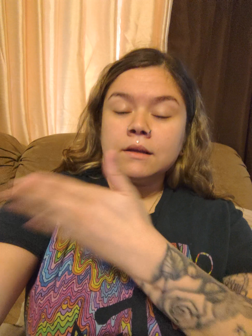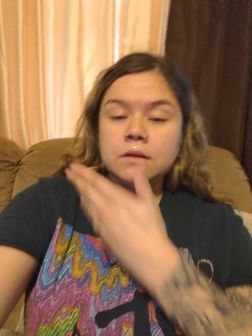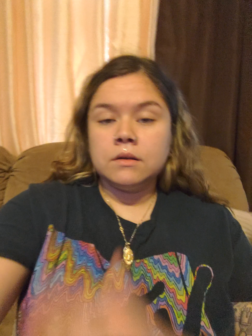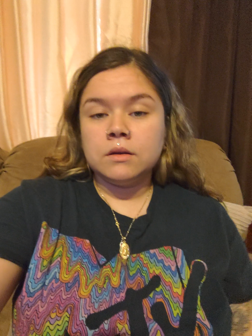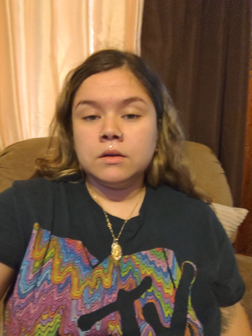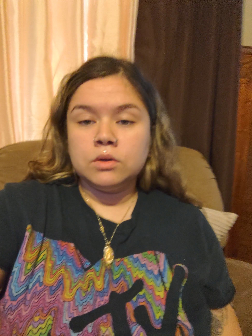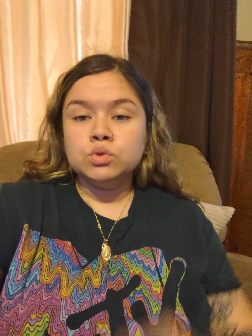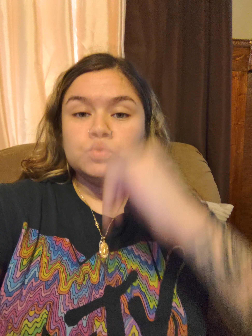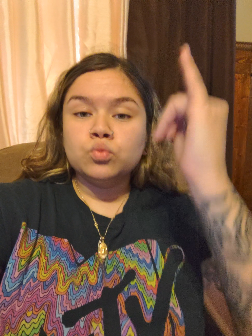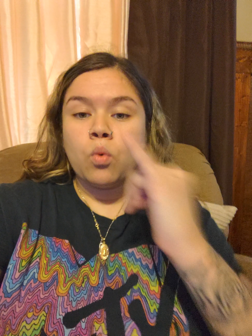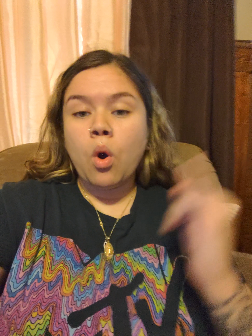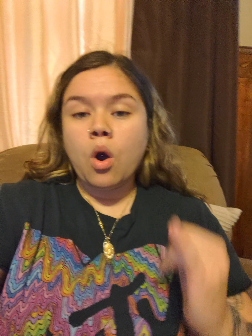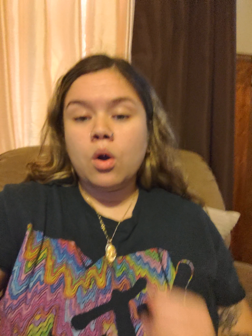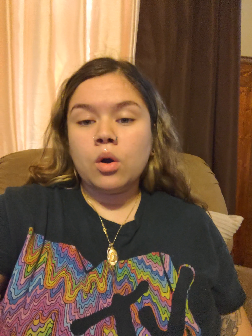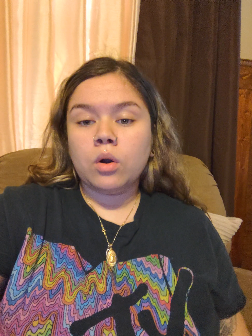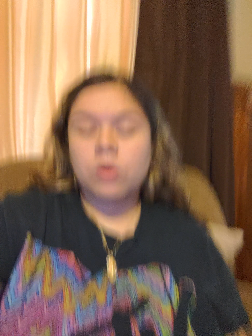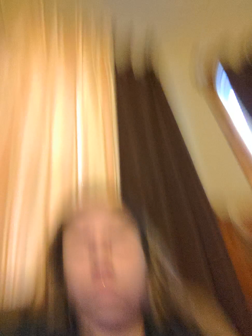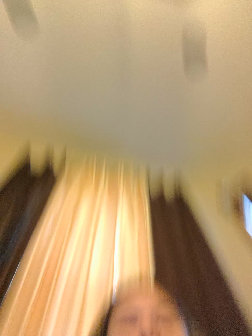draw